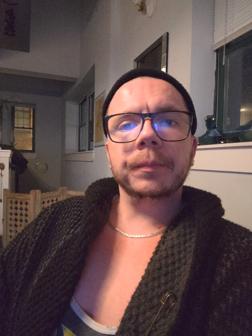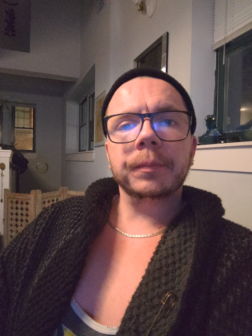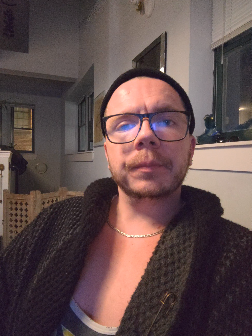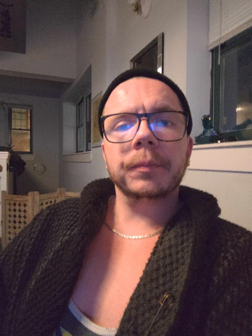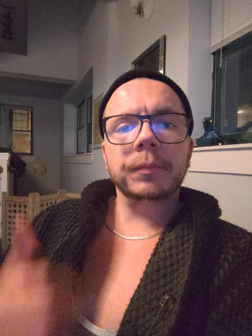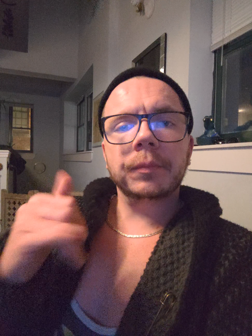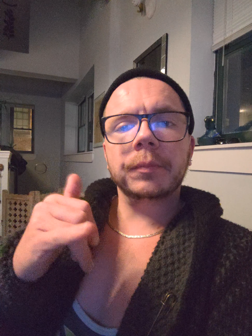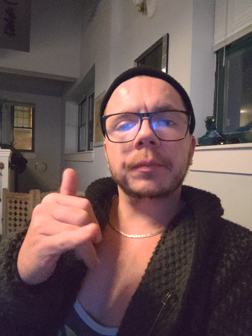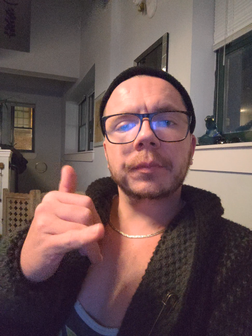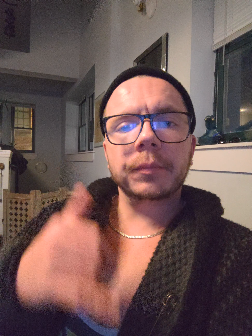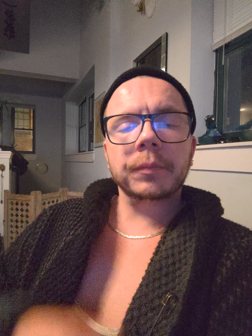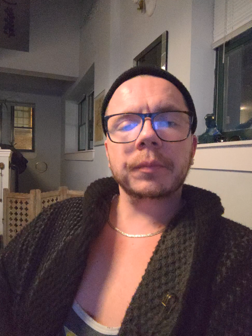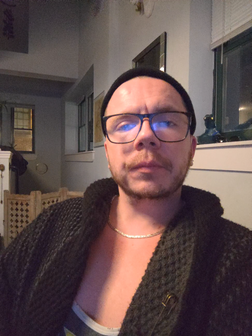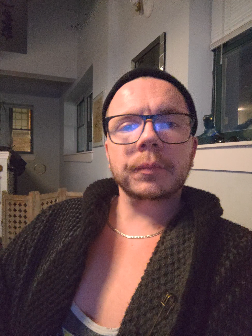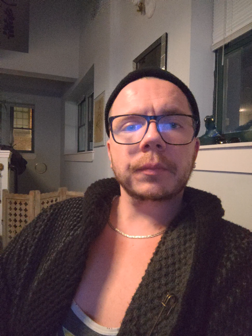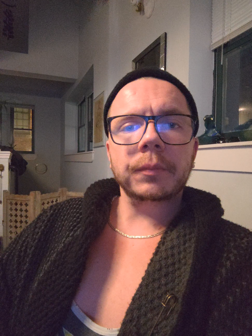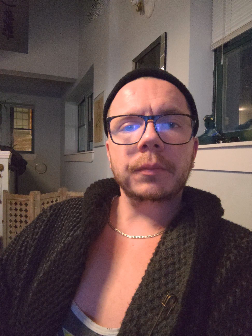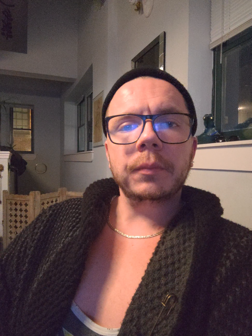yellow